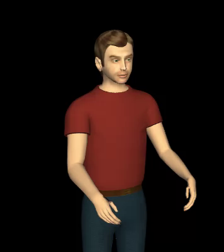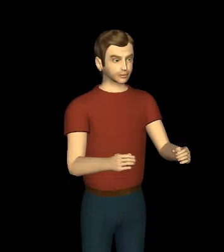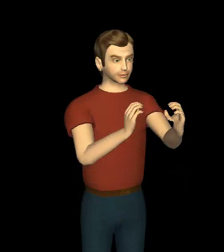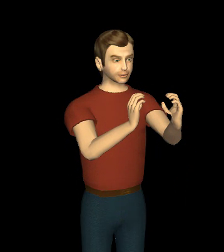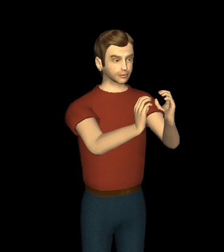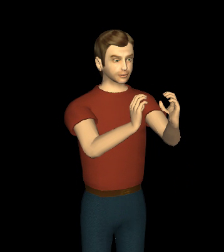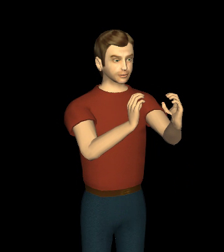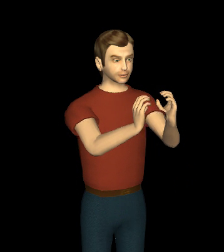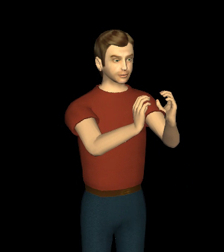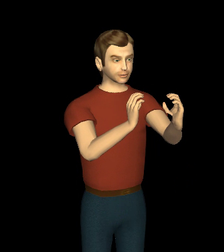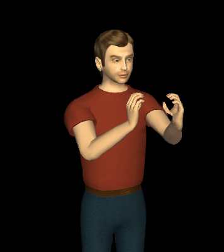تواصل